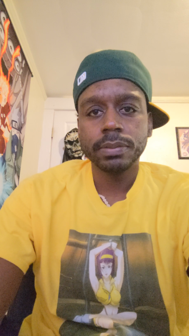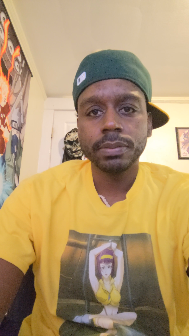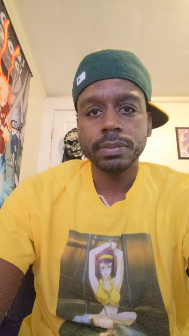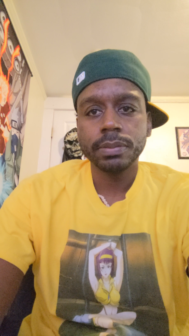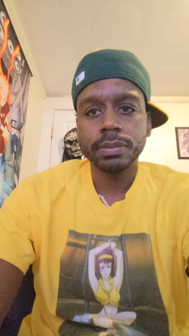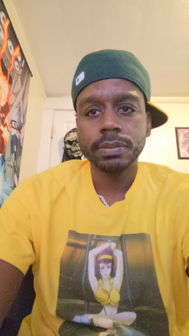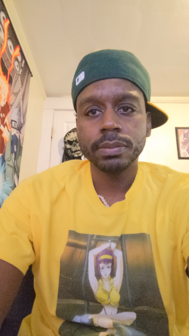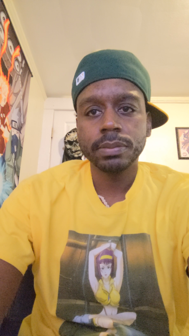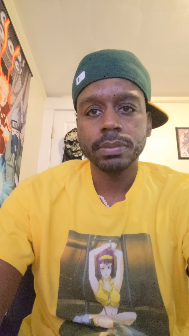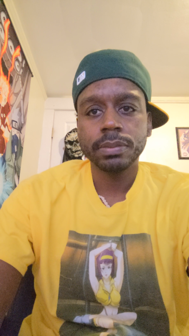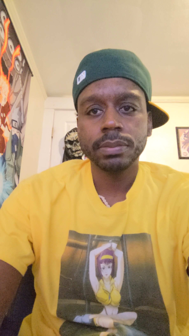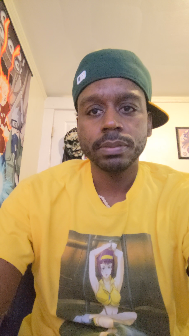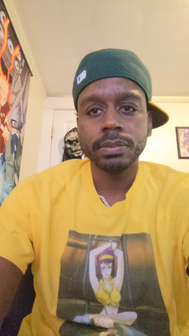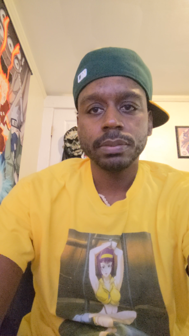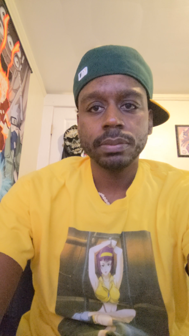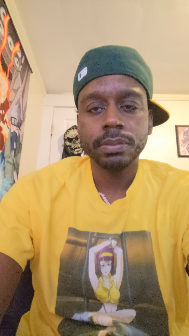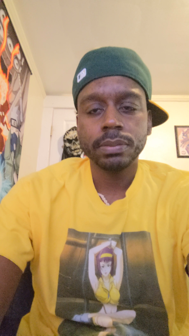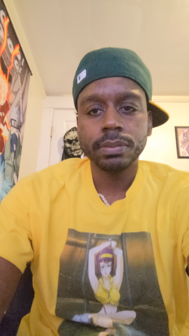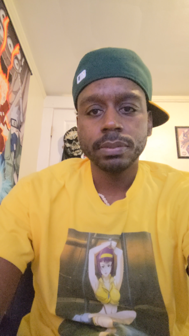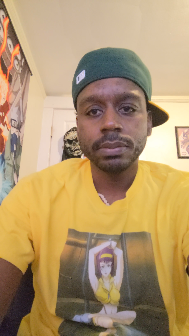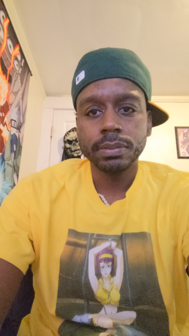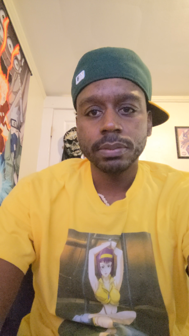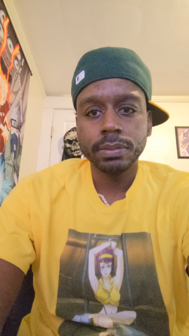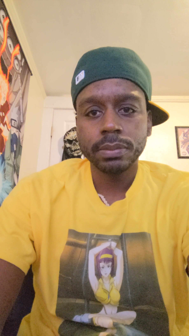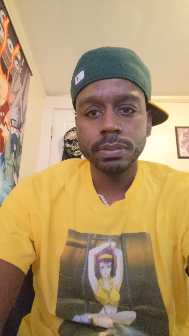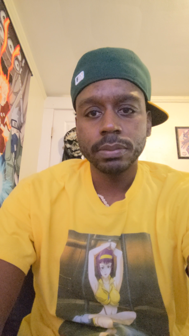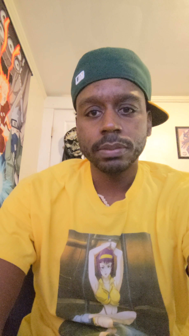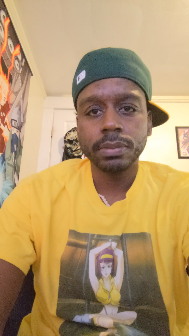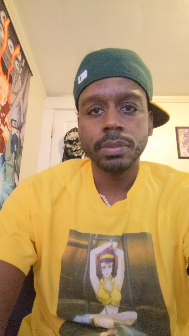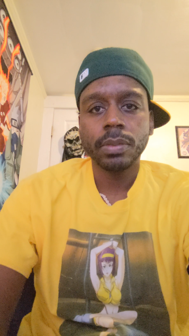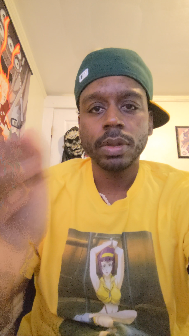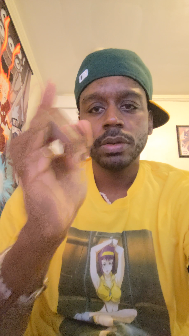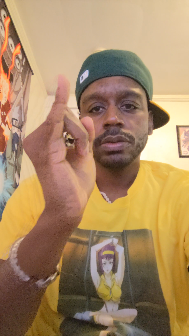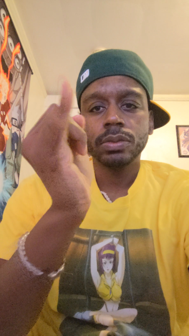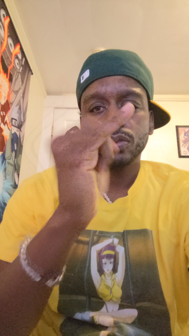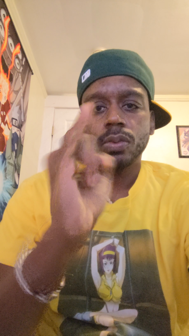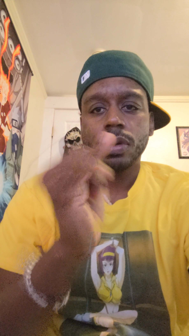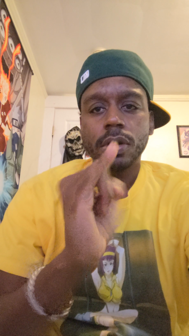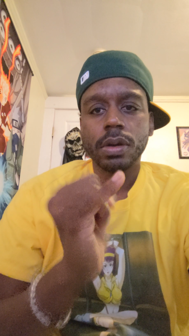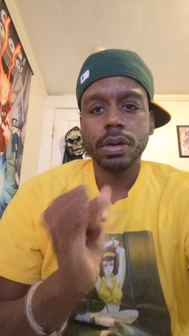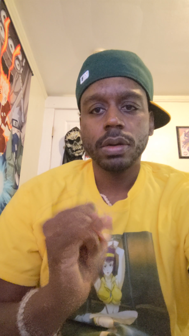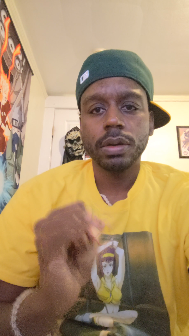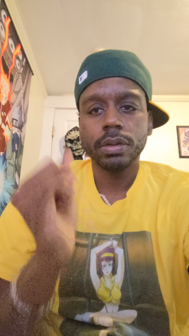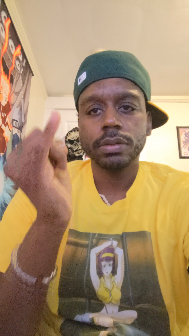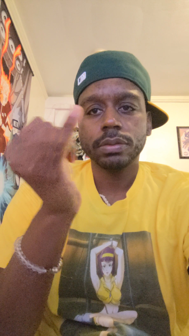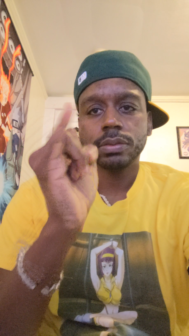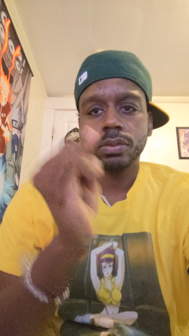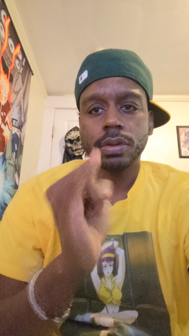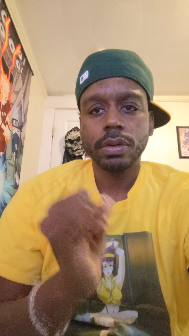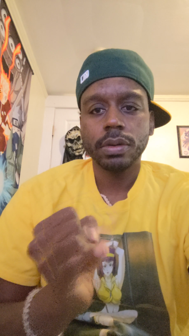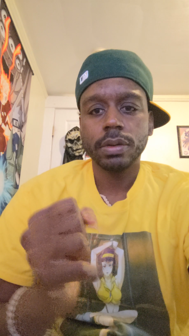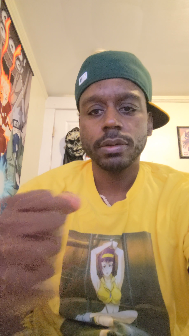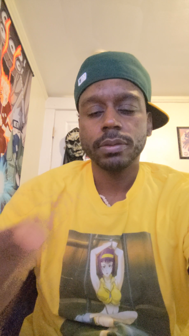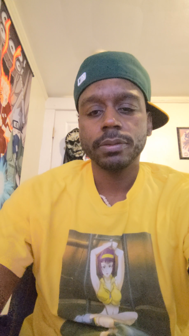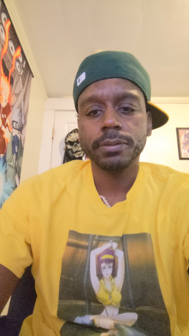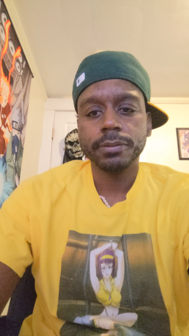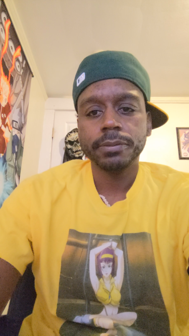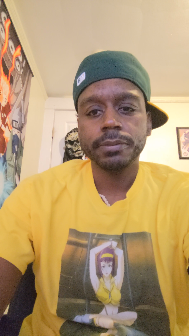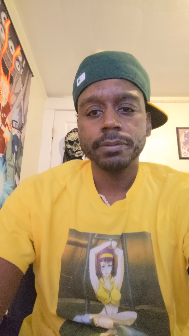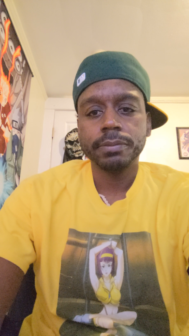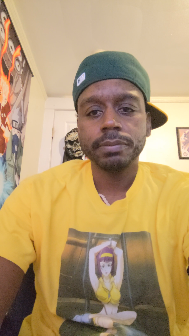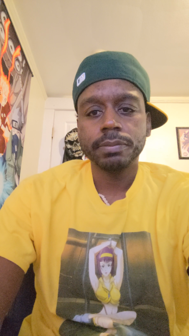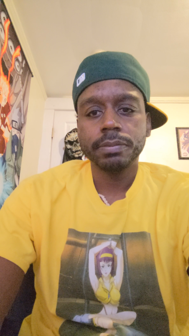draw